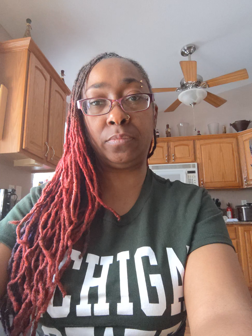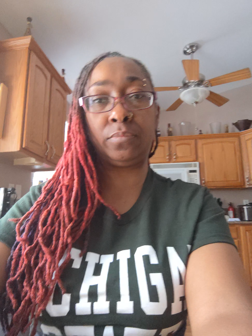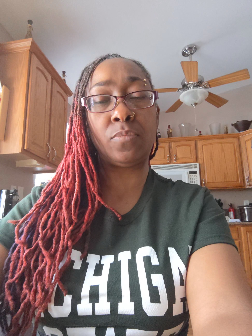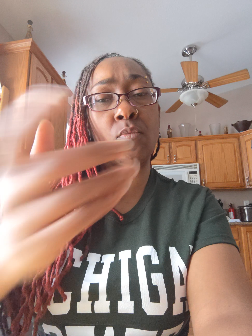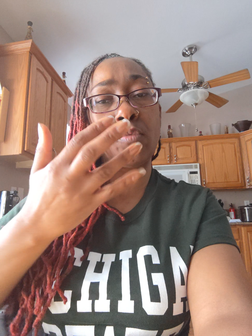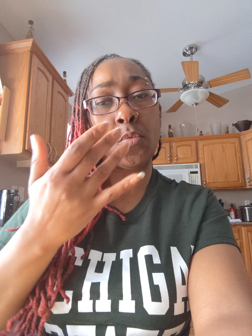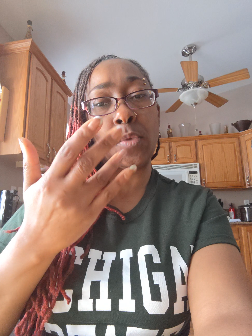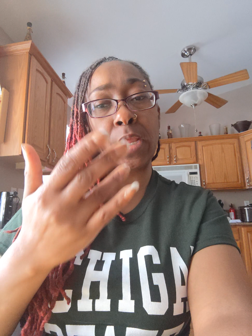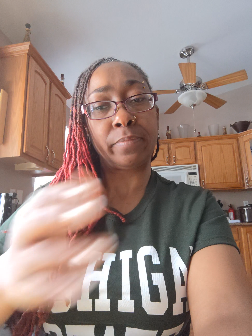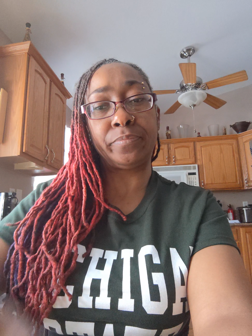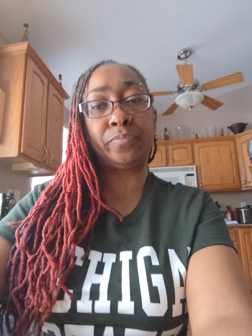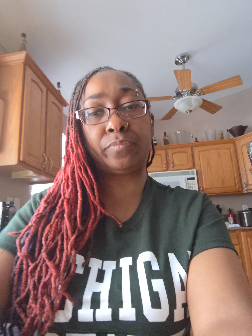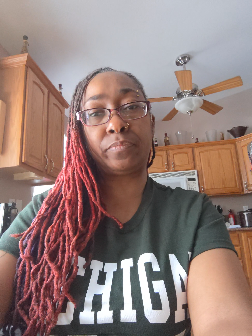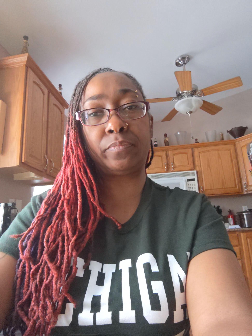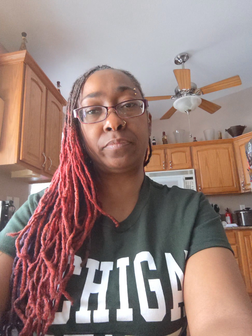wait